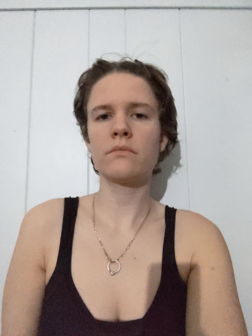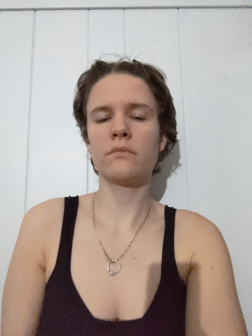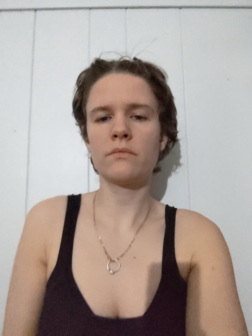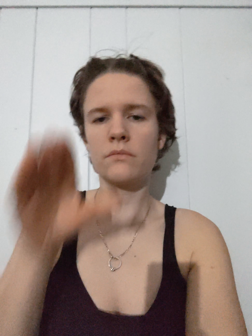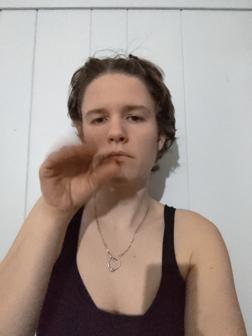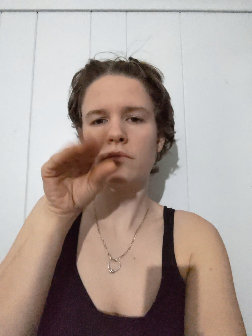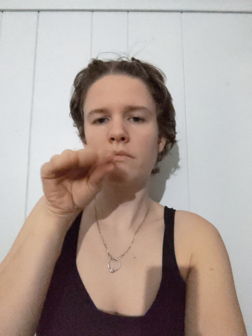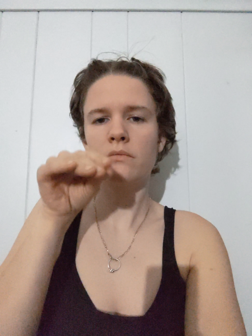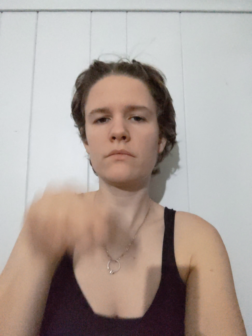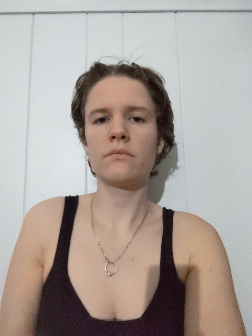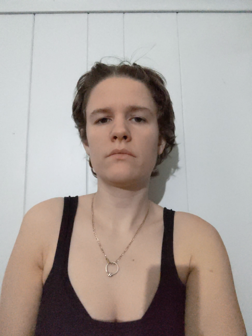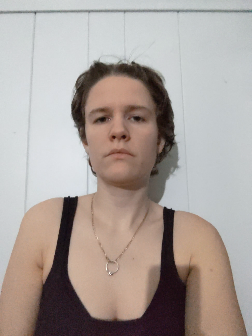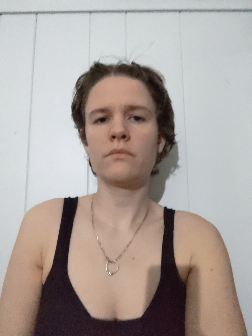goose